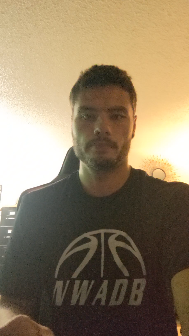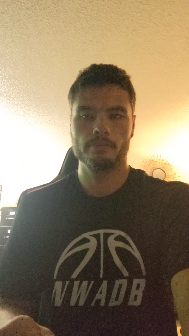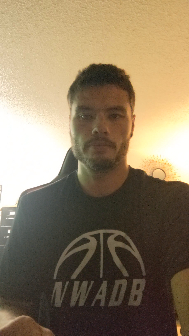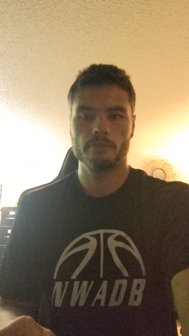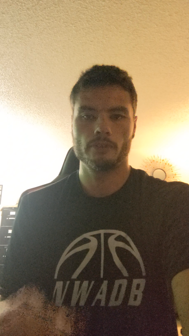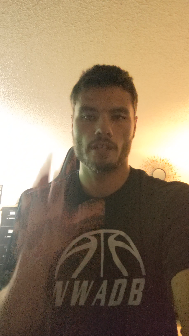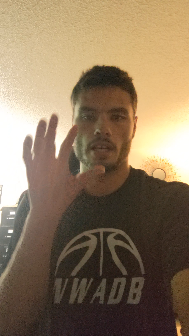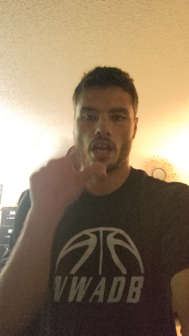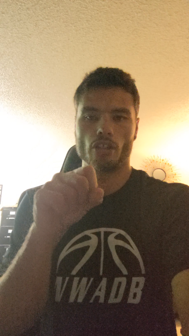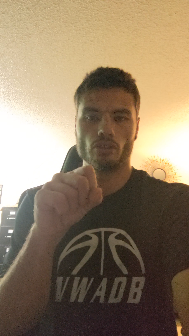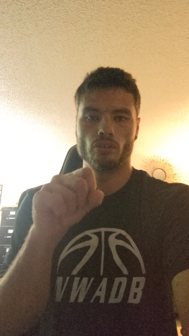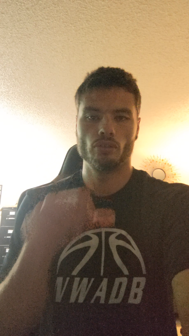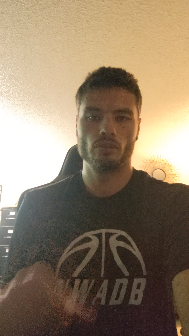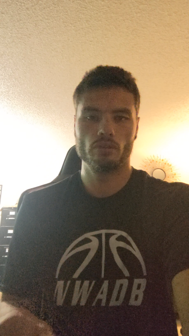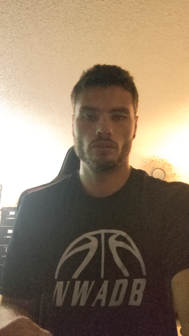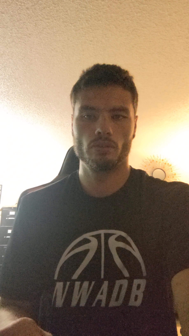catch